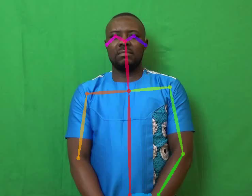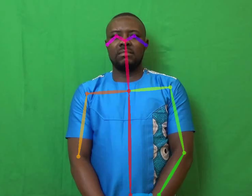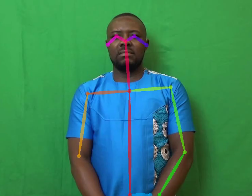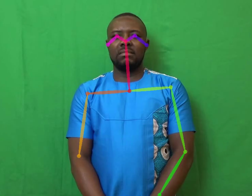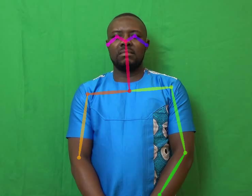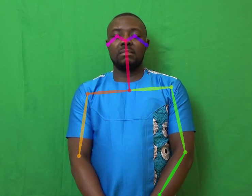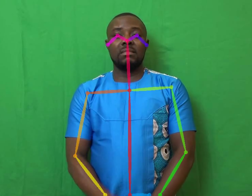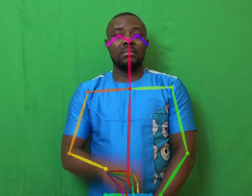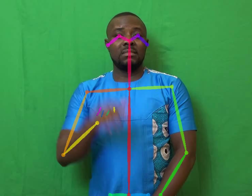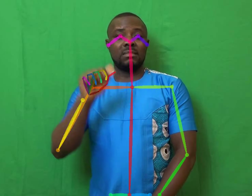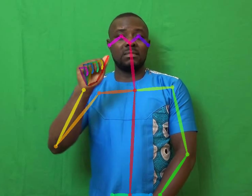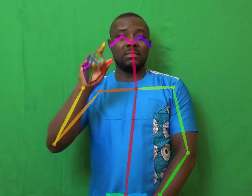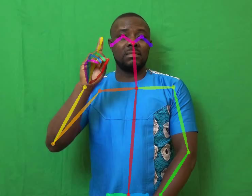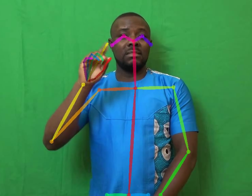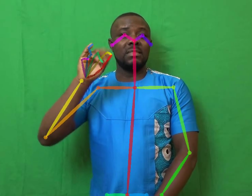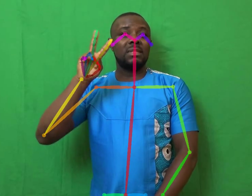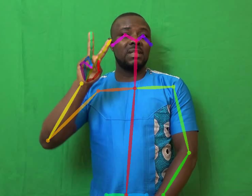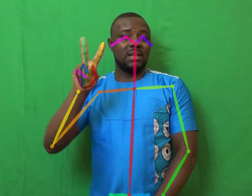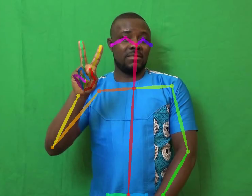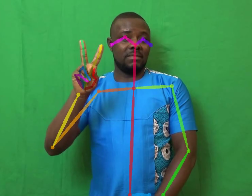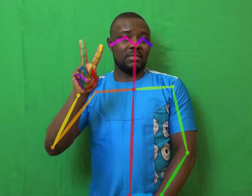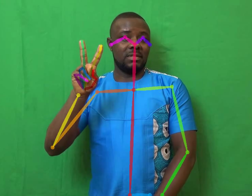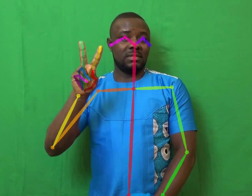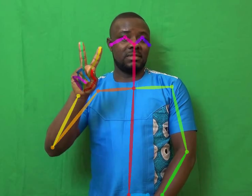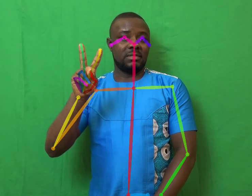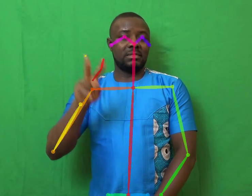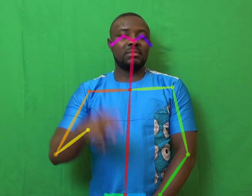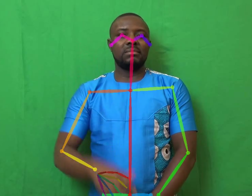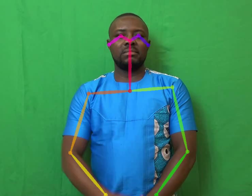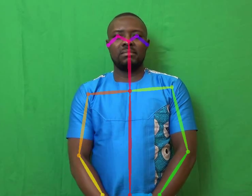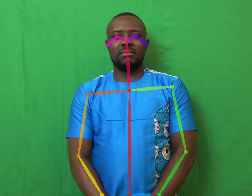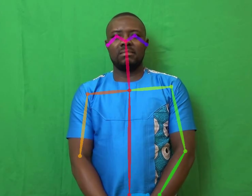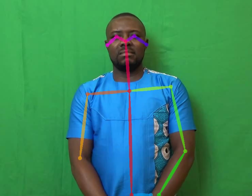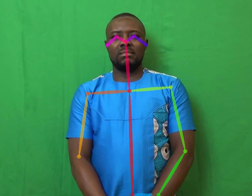adverb